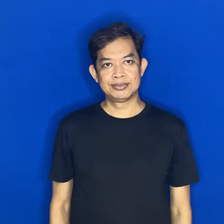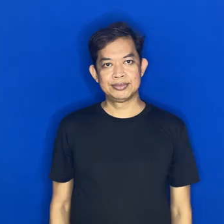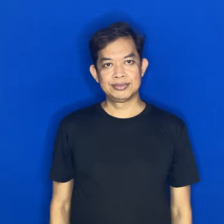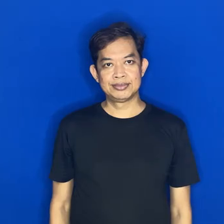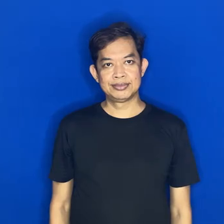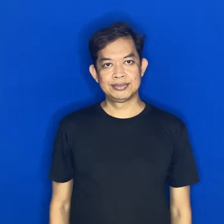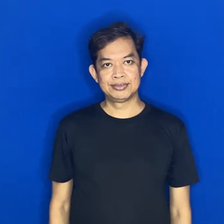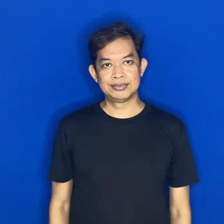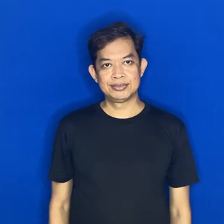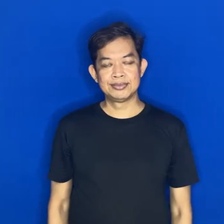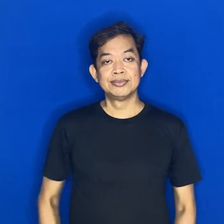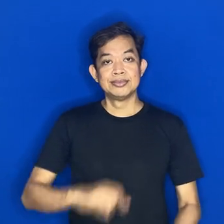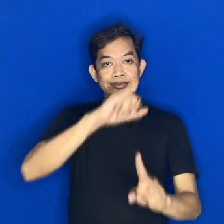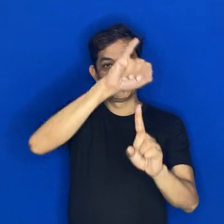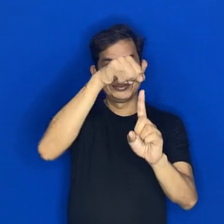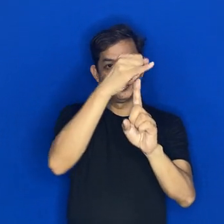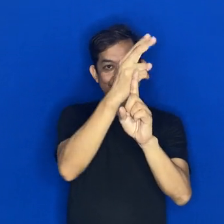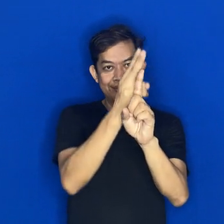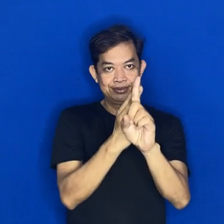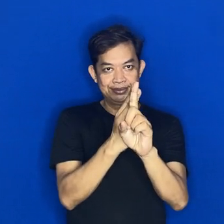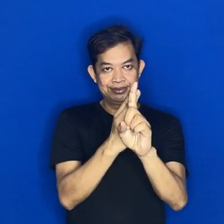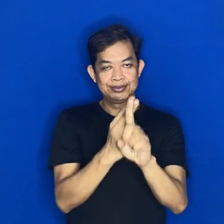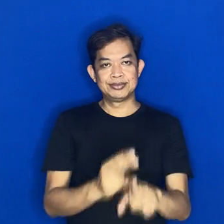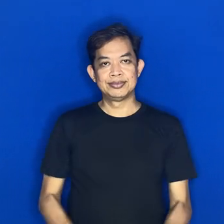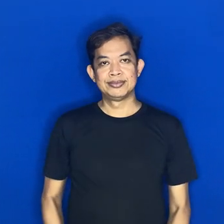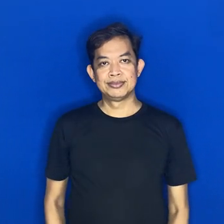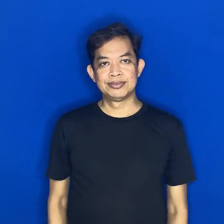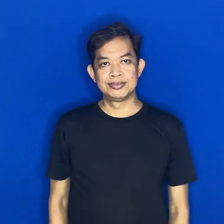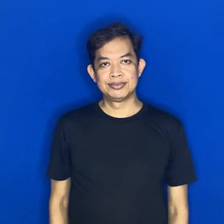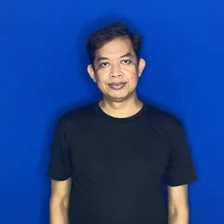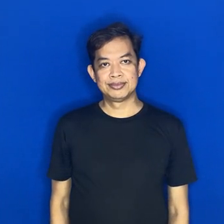june